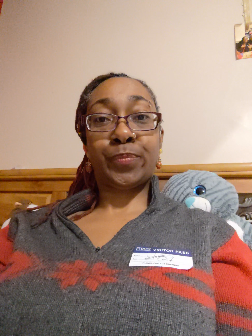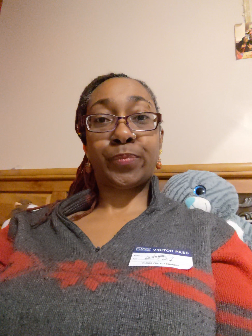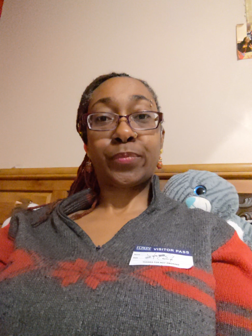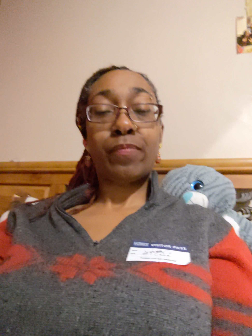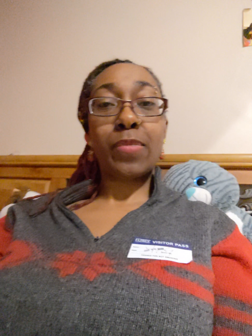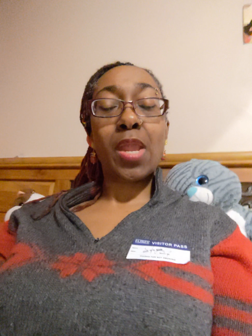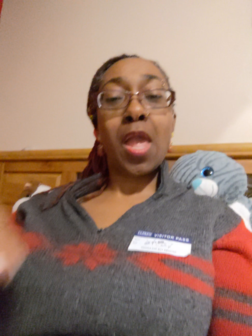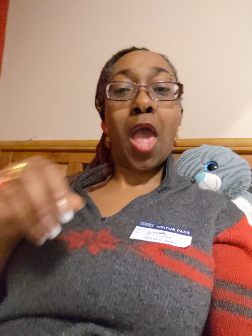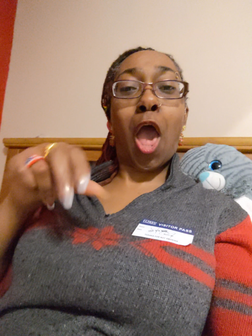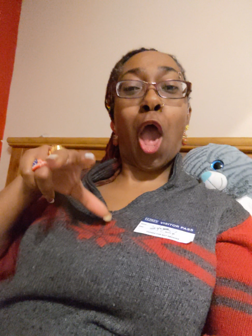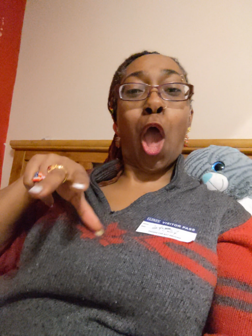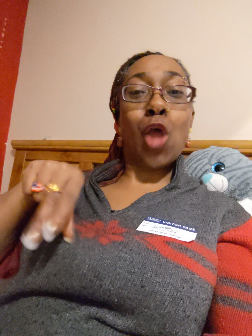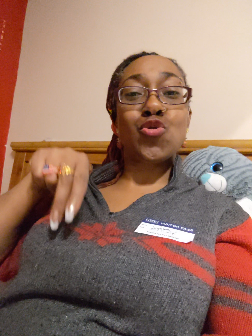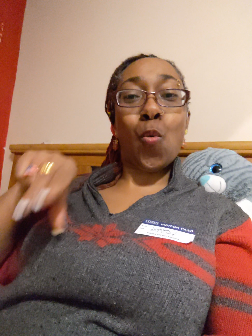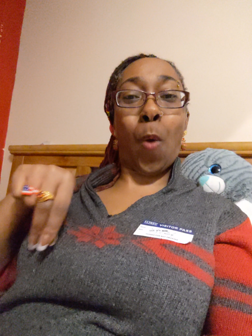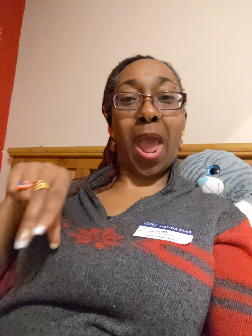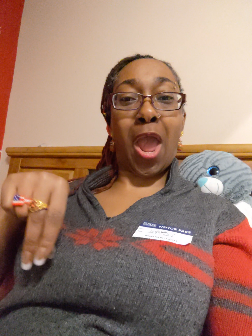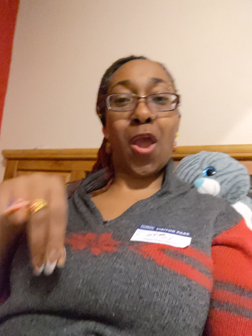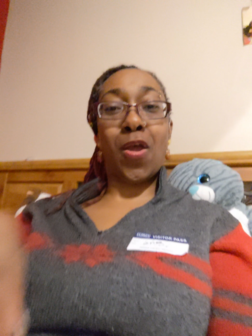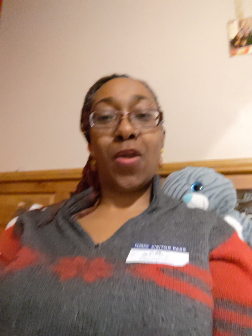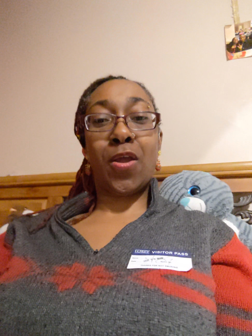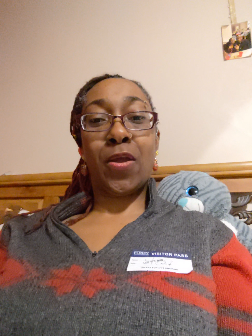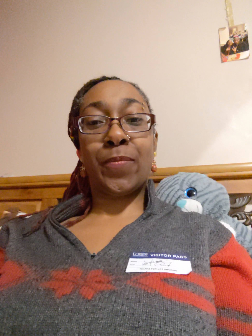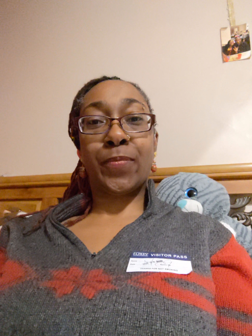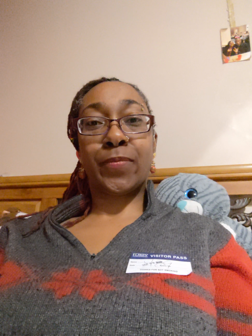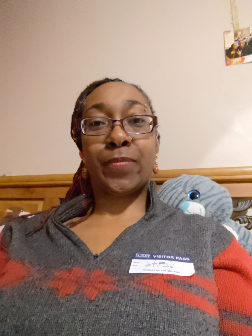underwear